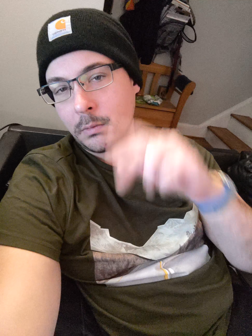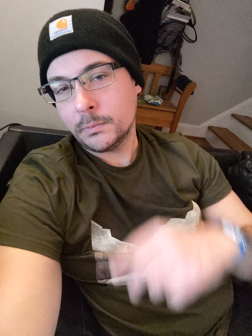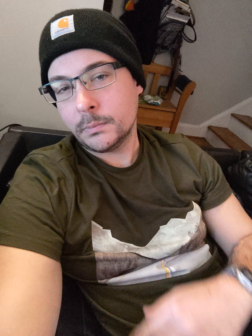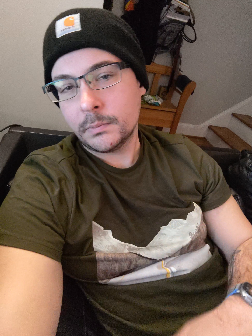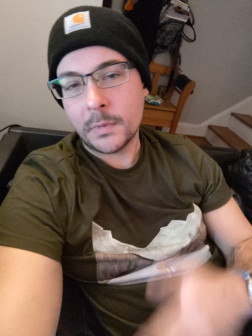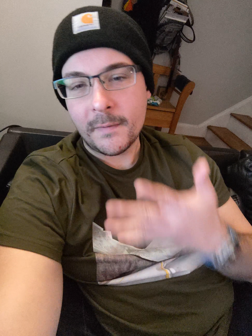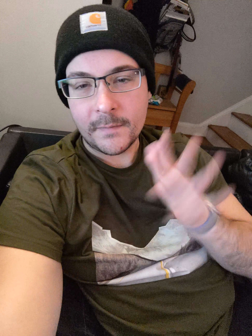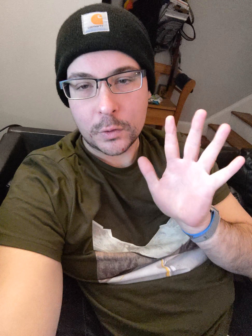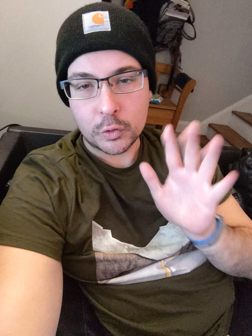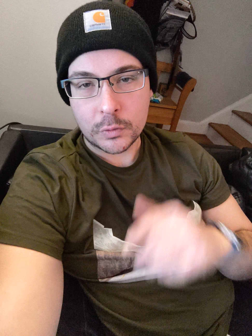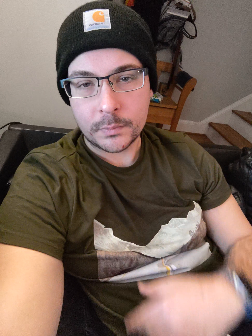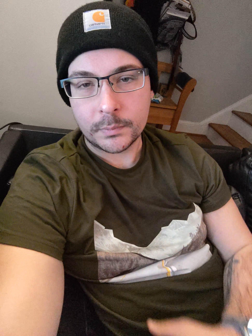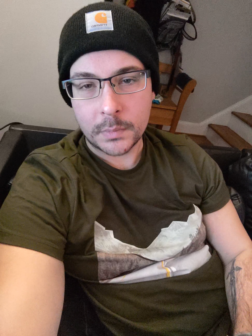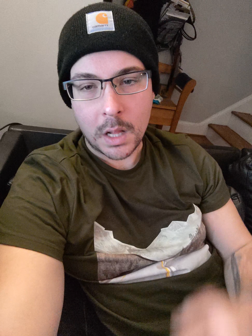finish